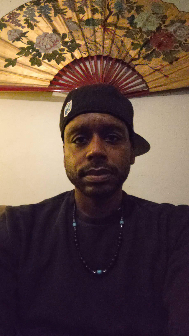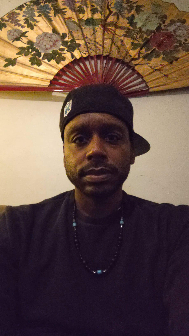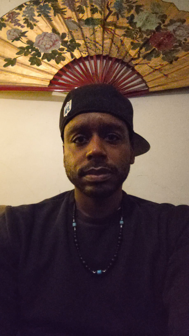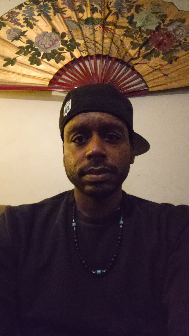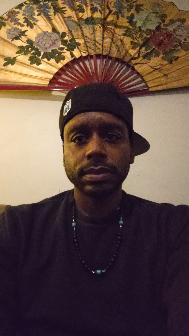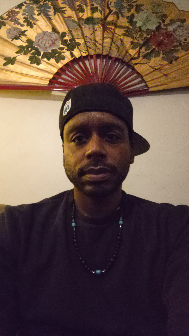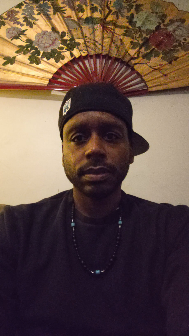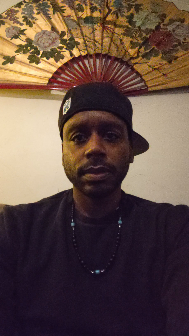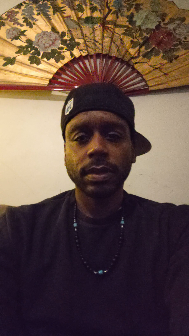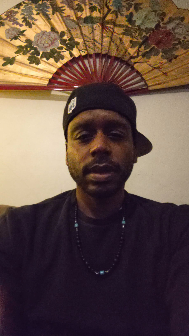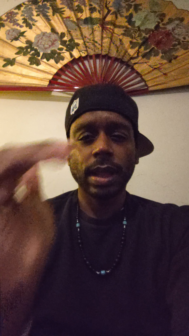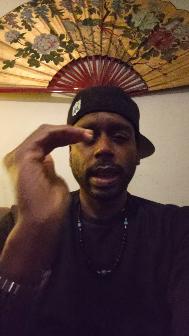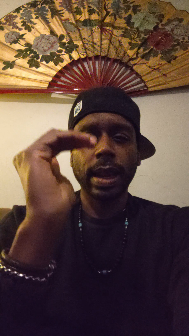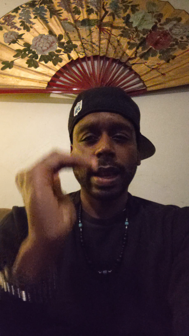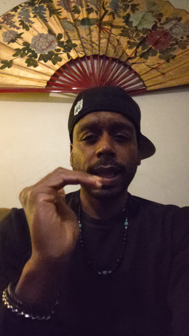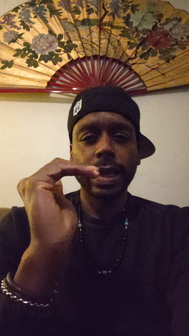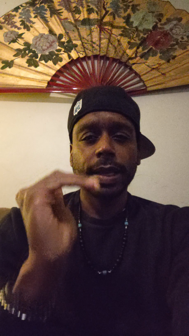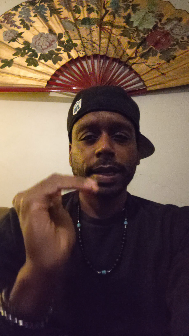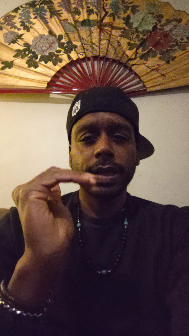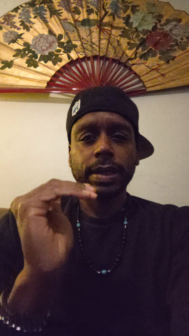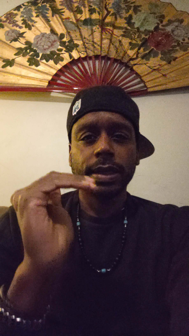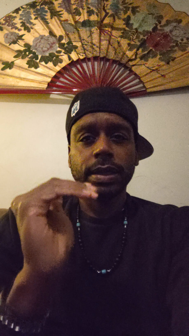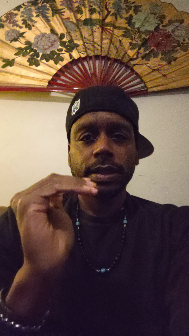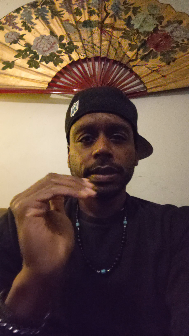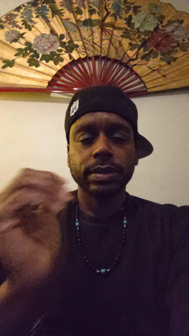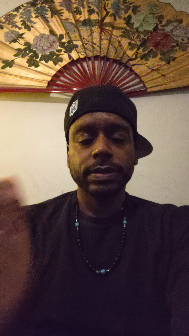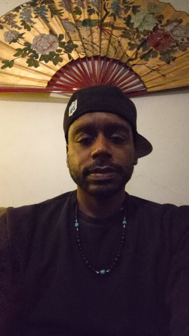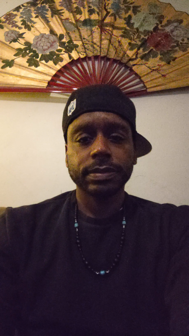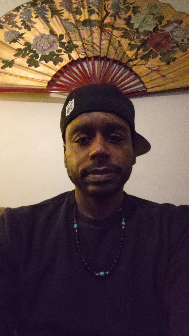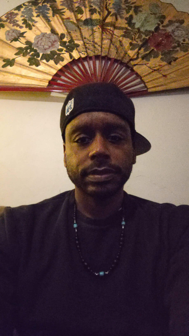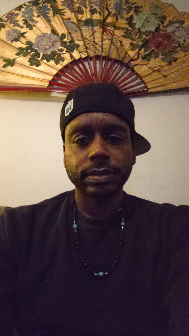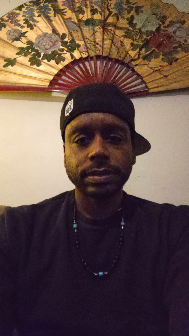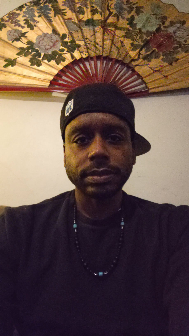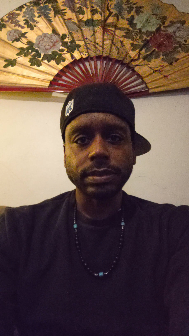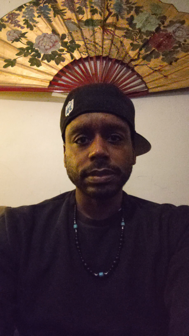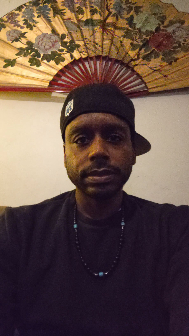little